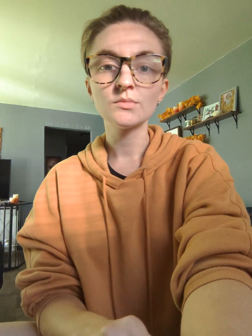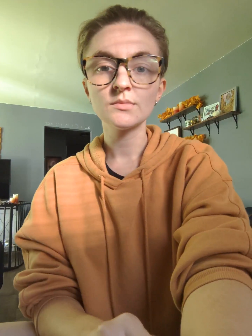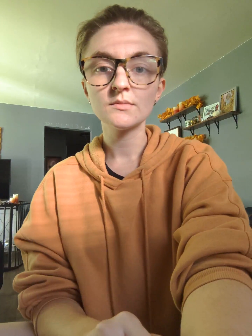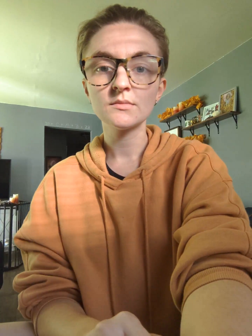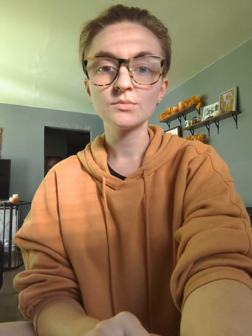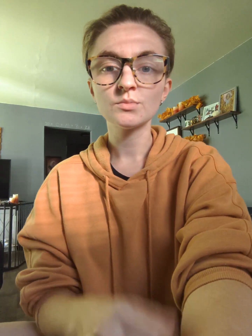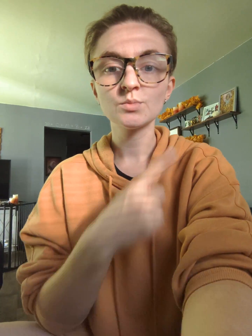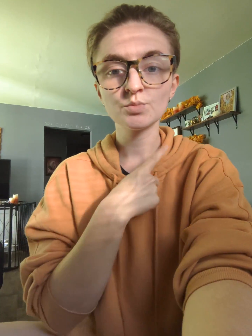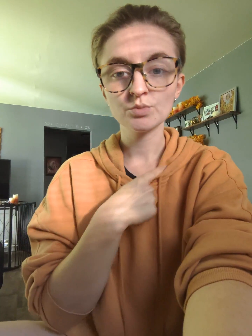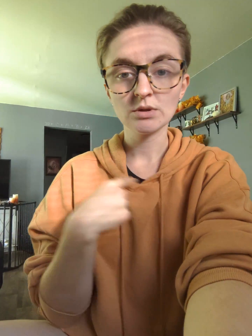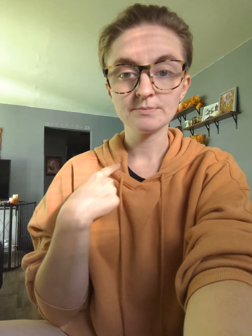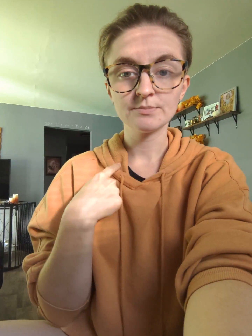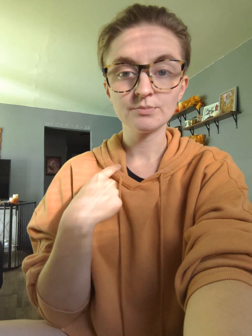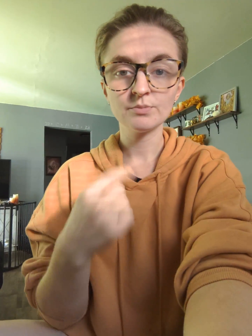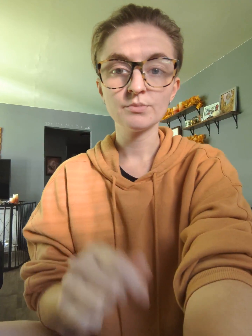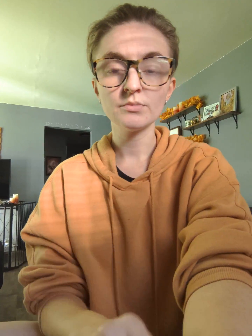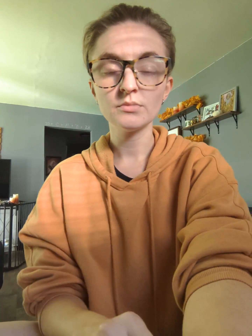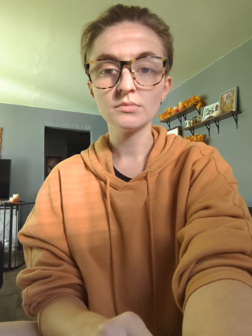necklace